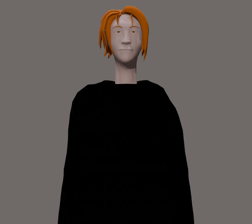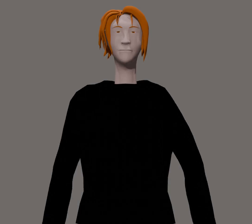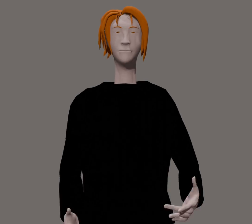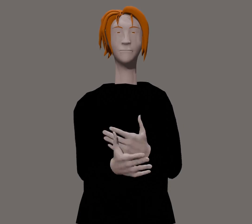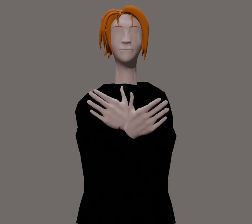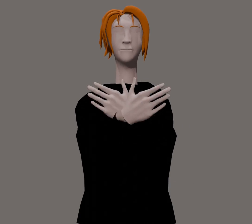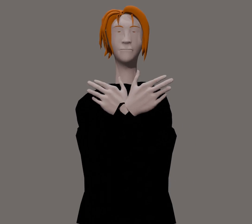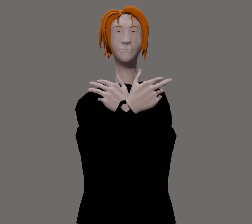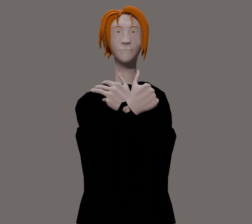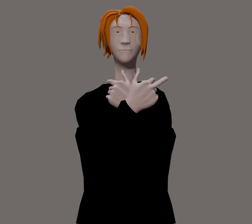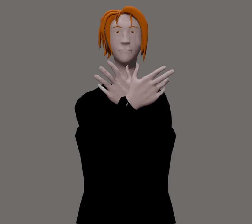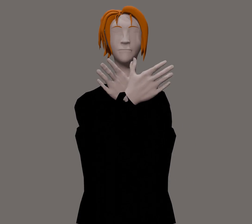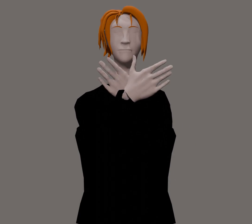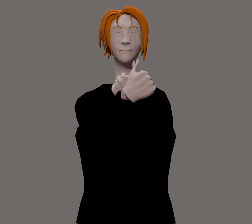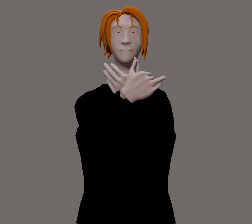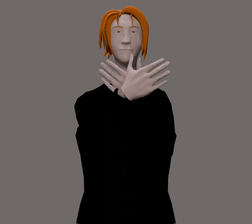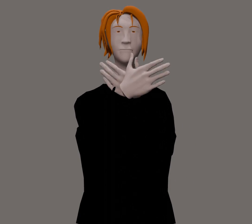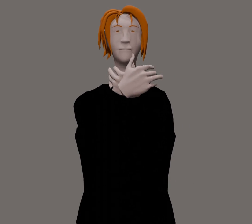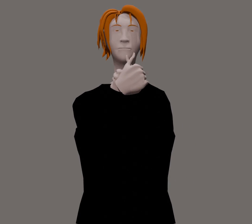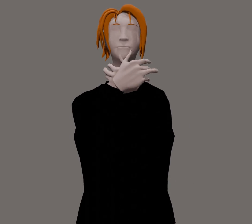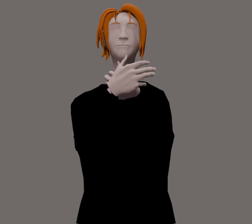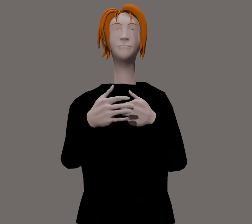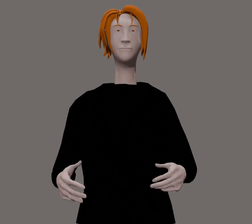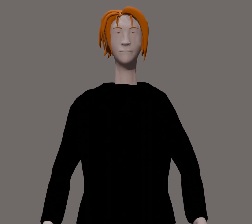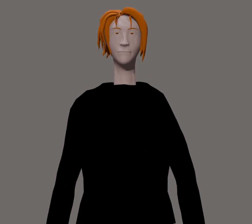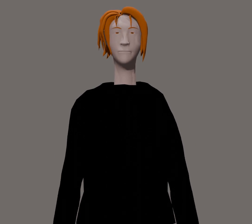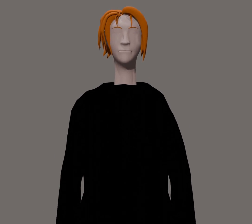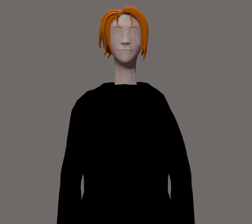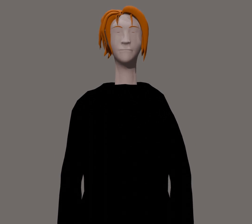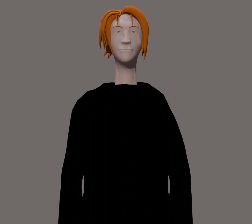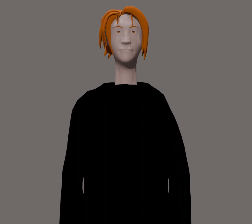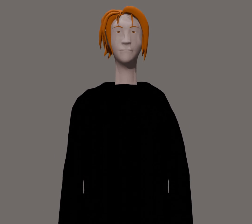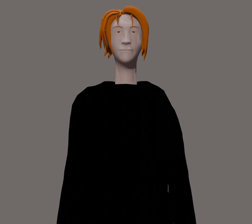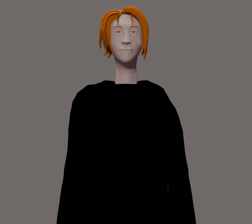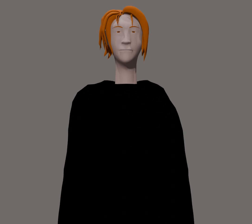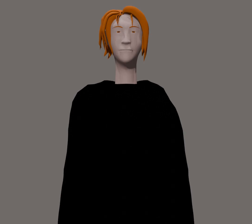Butterfly